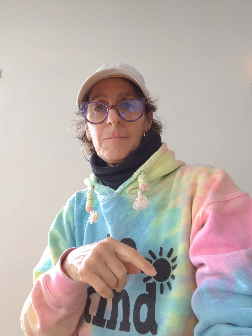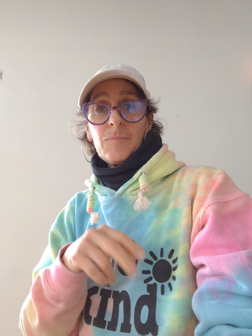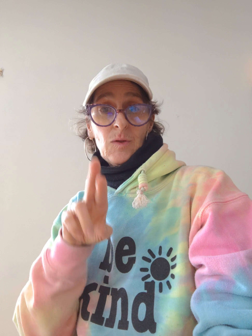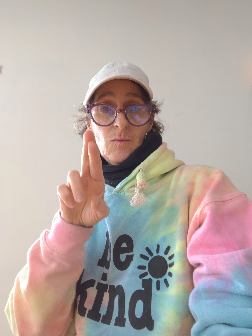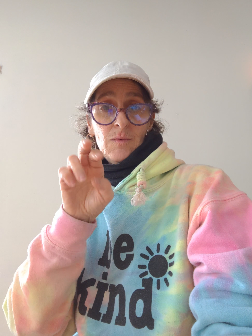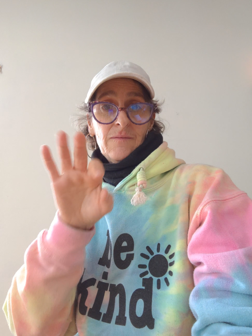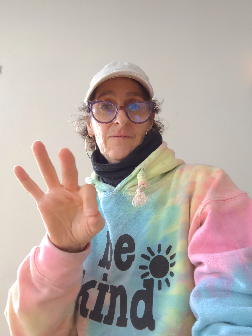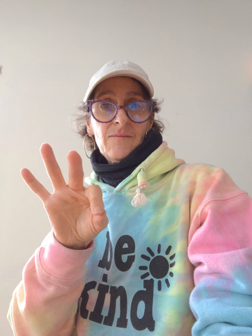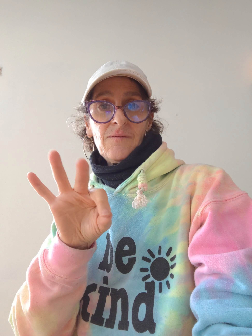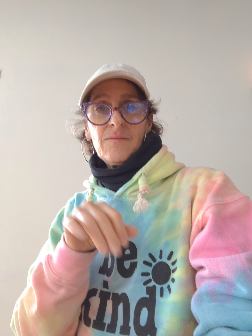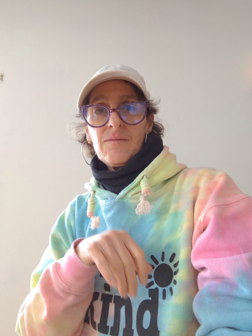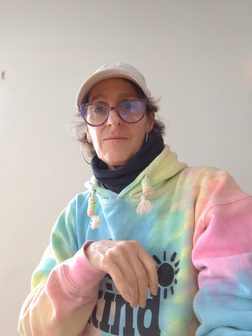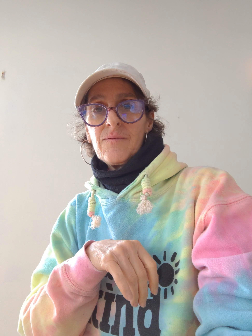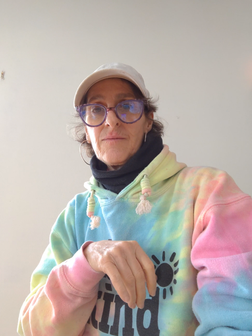refrigerator